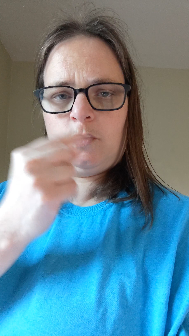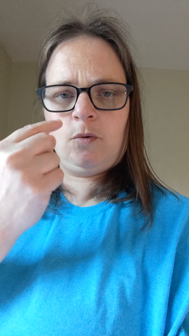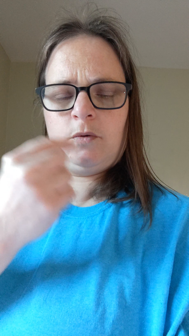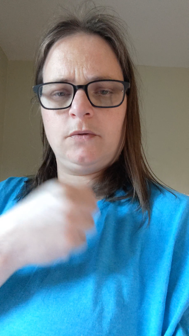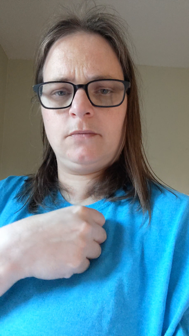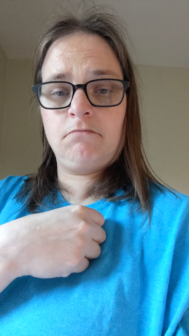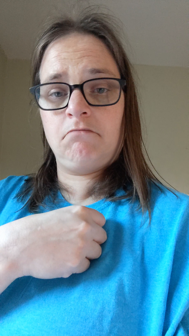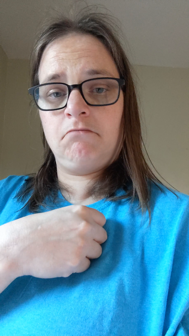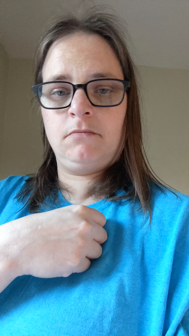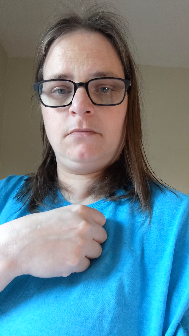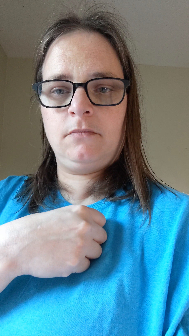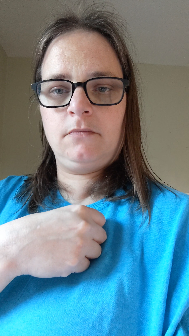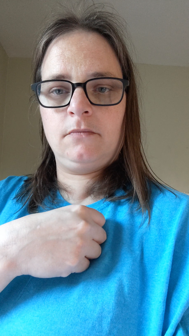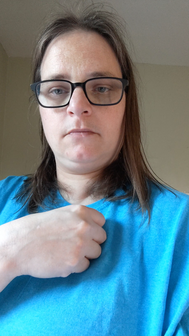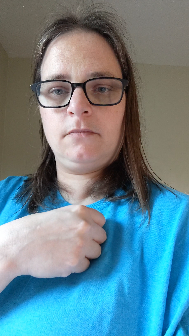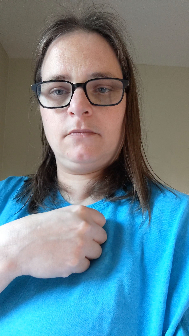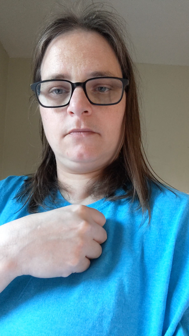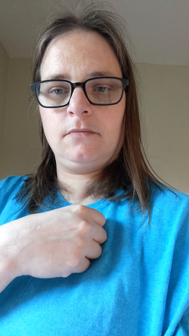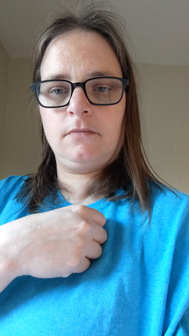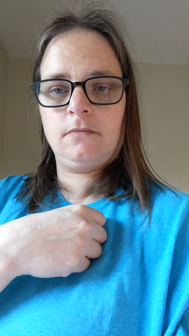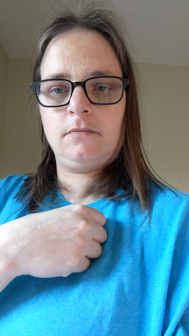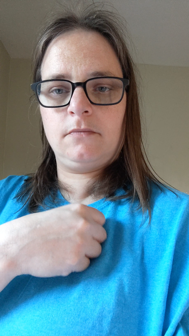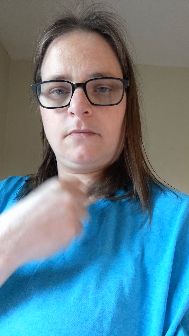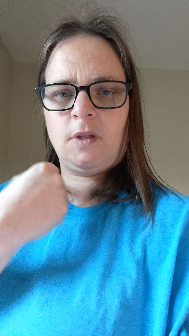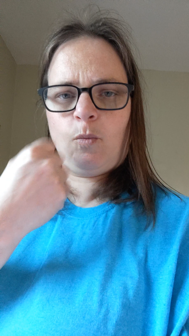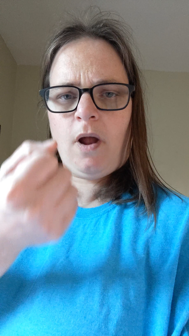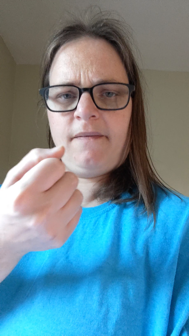drive